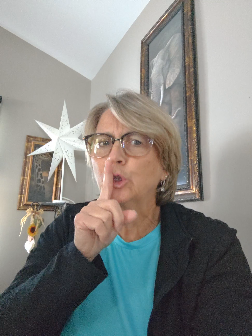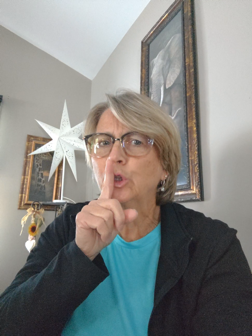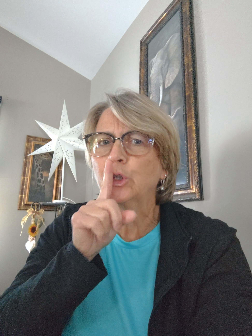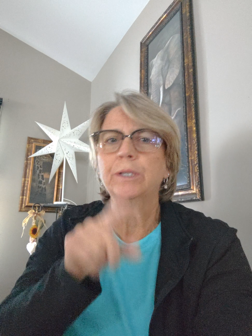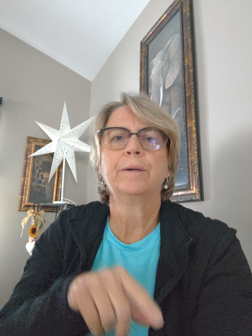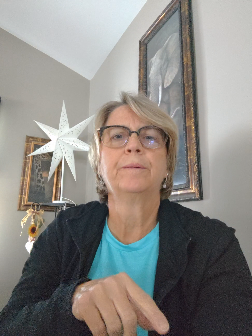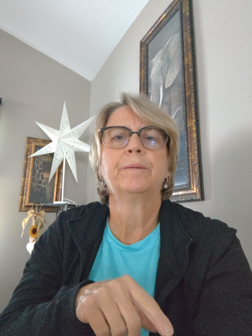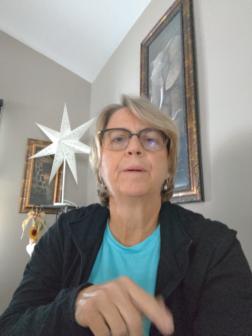shhh